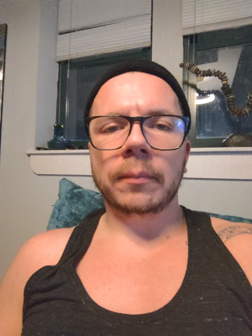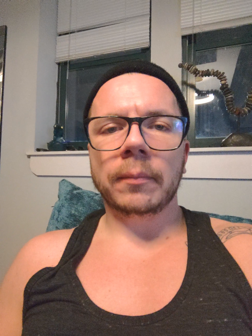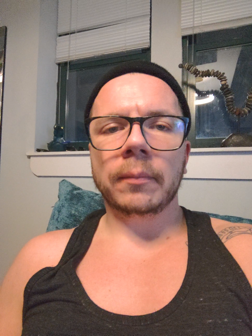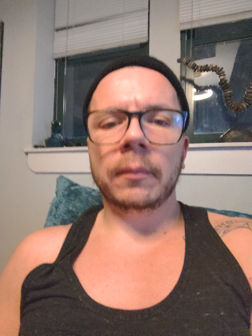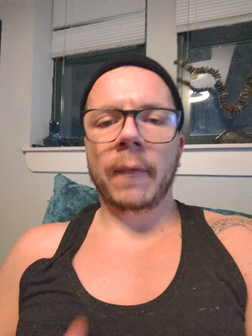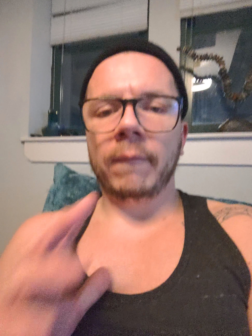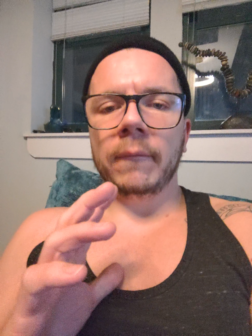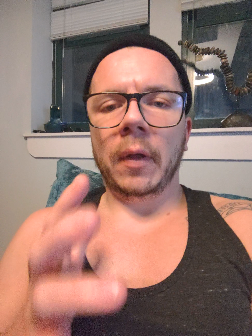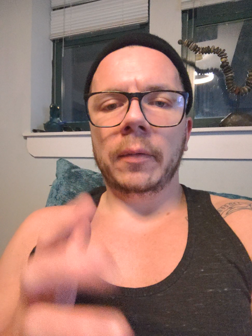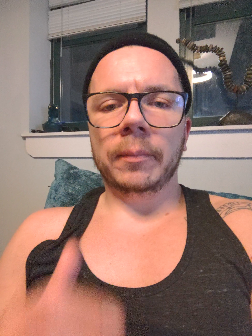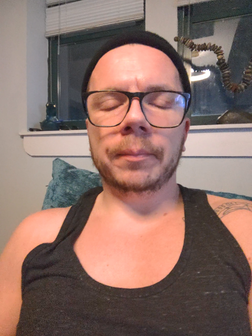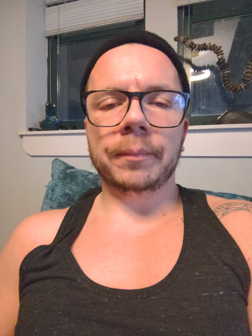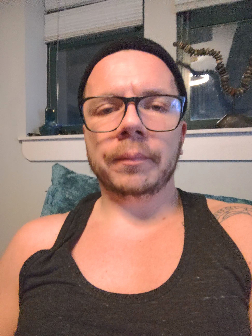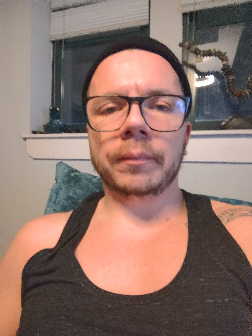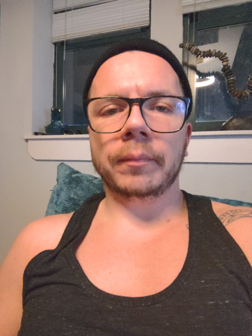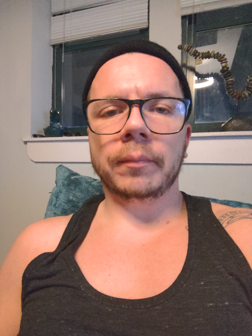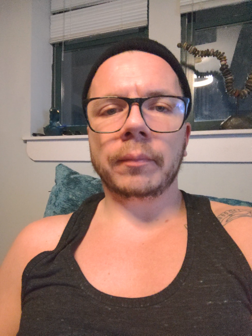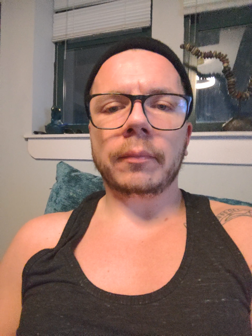fine